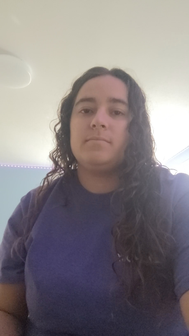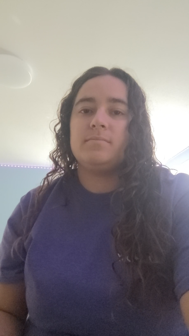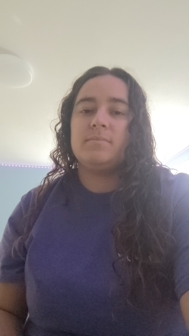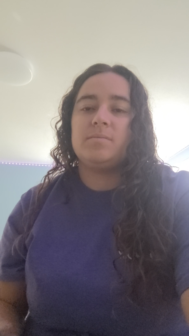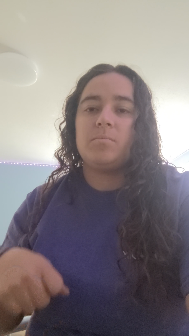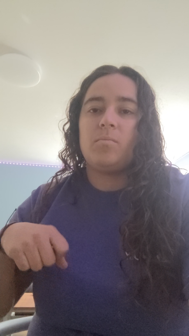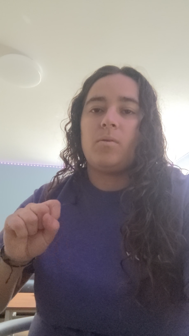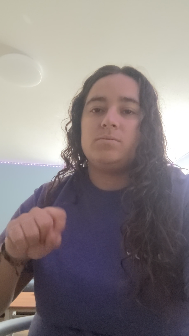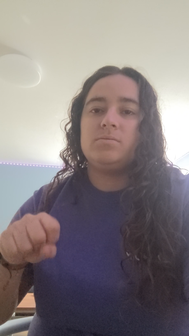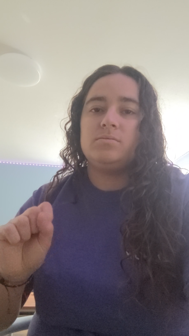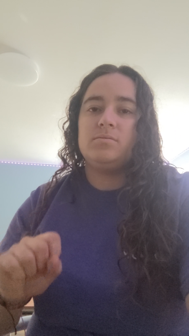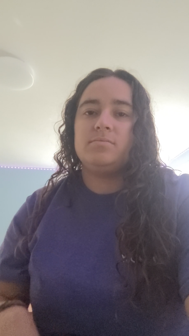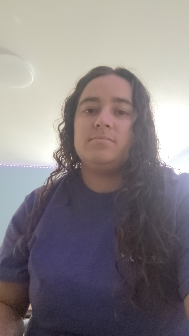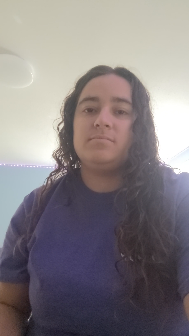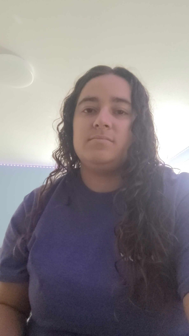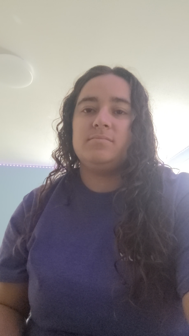motorcycle